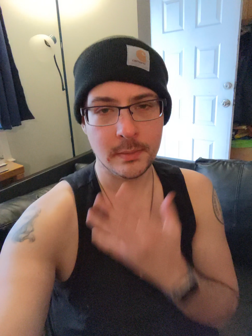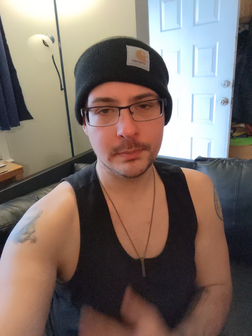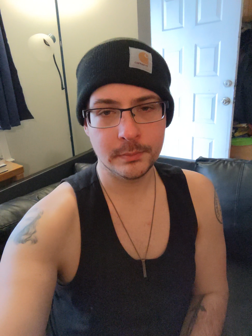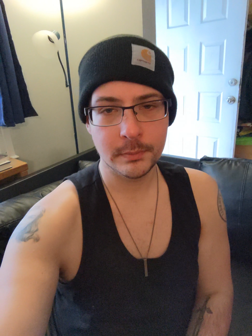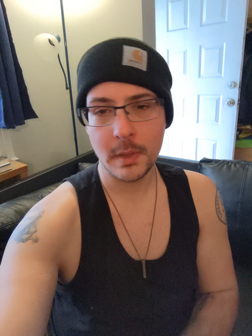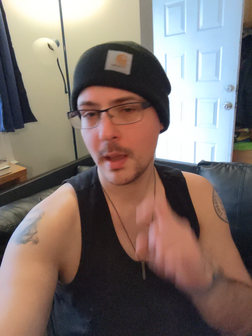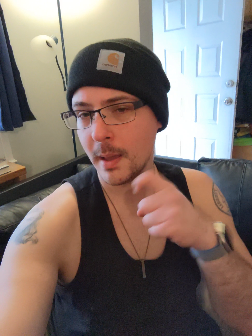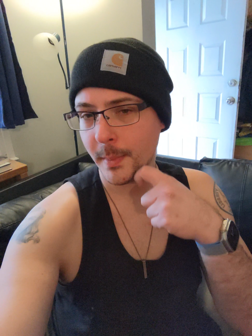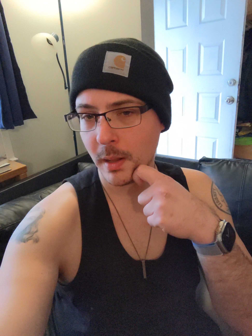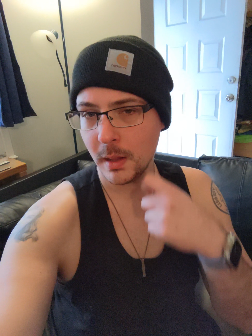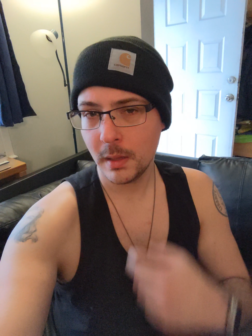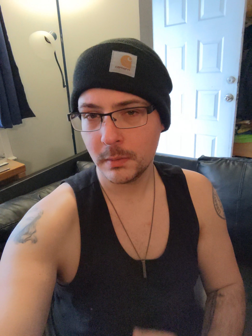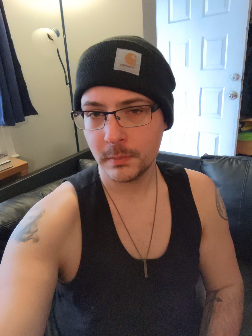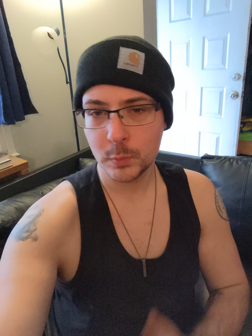apple